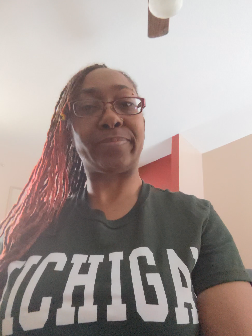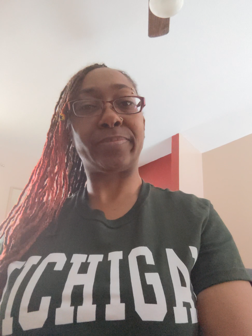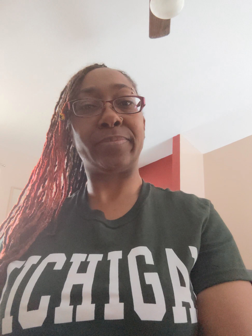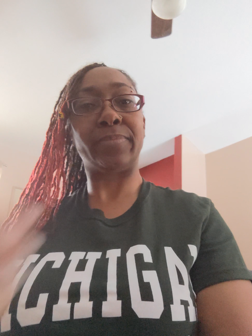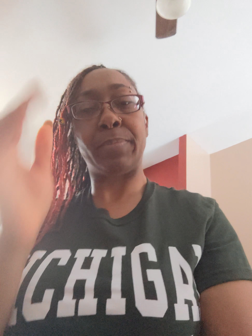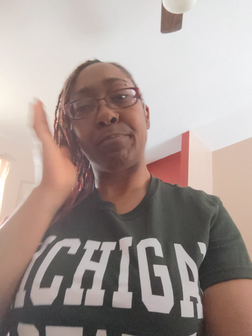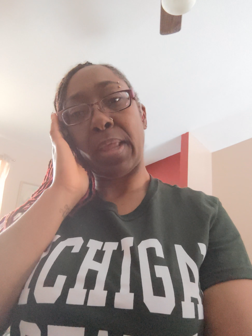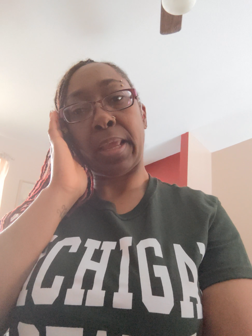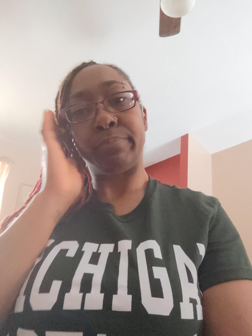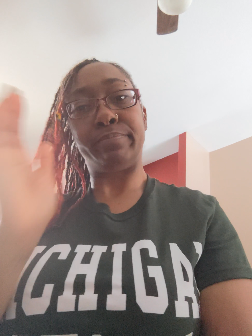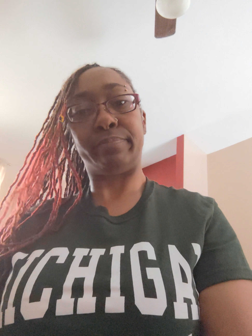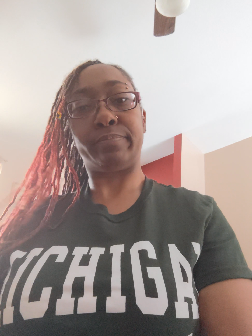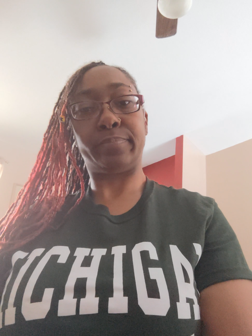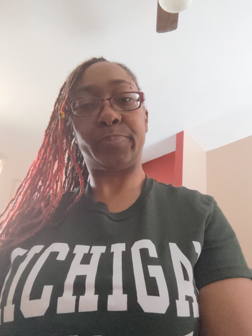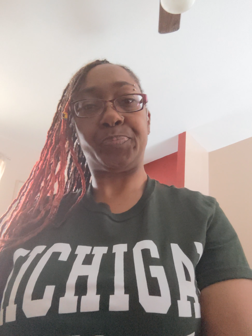bed